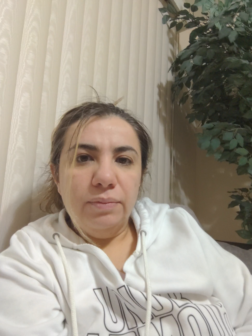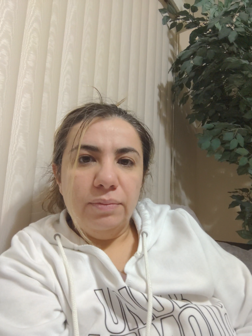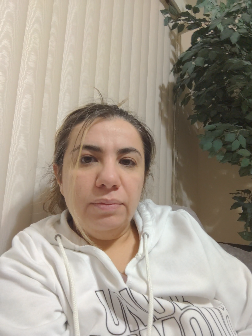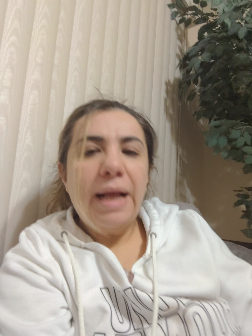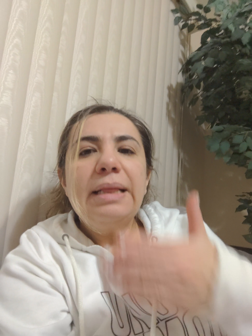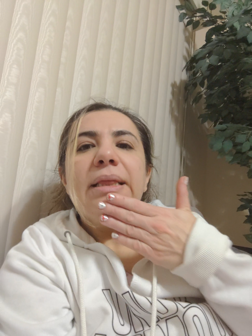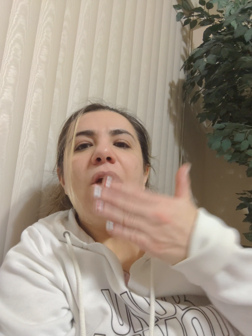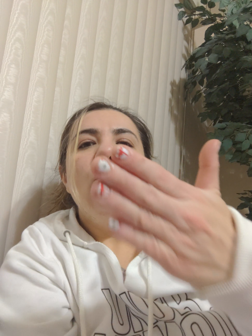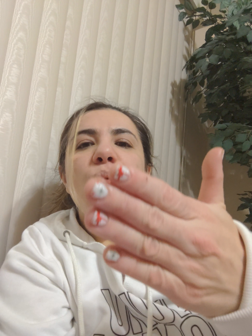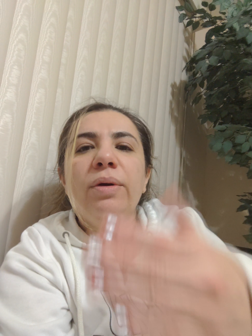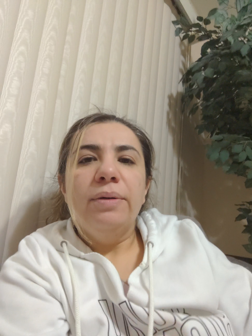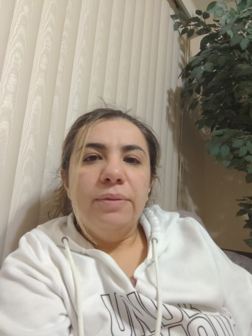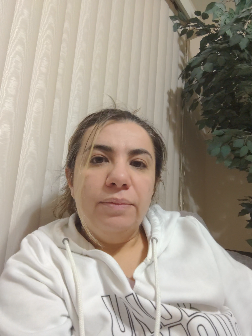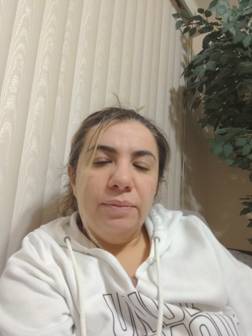thank you